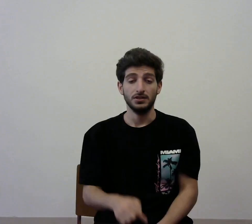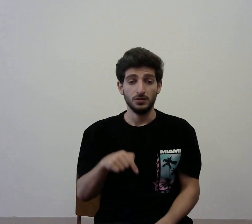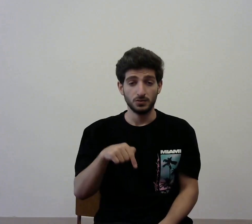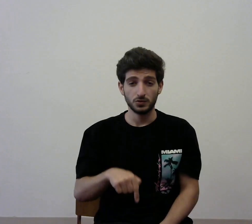bura